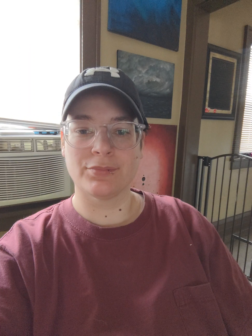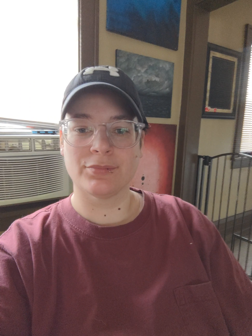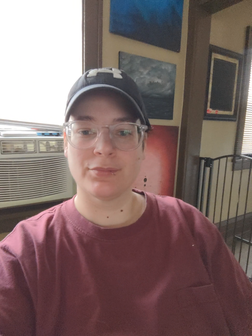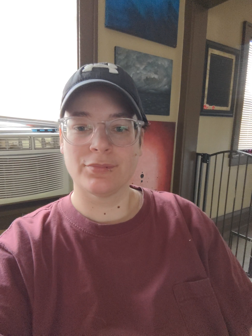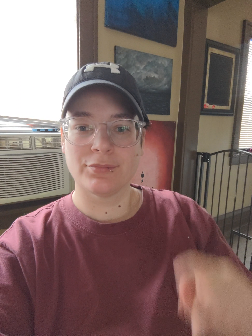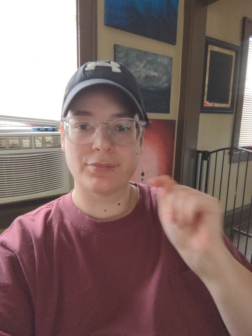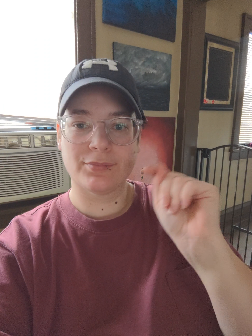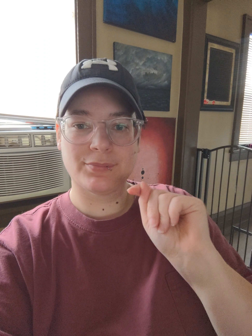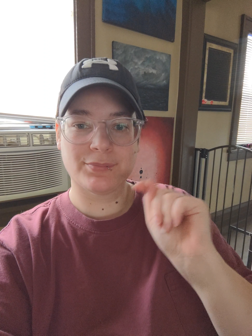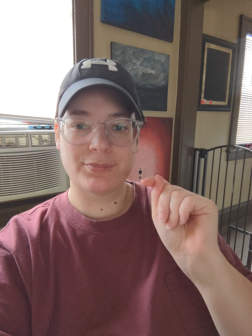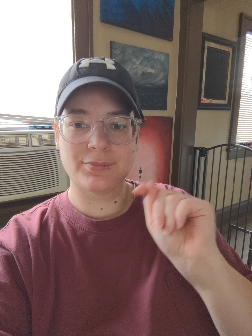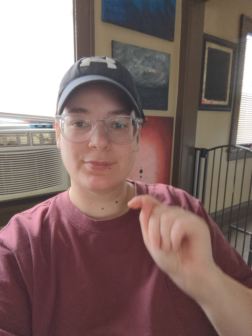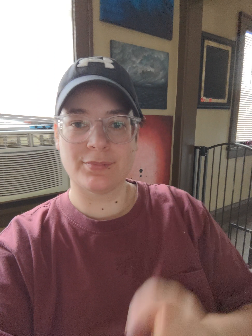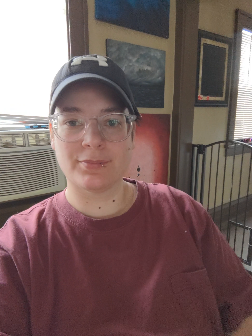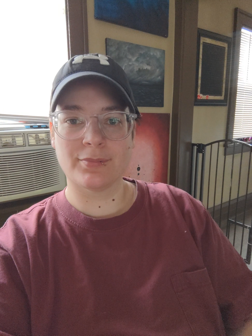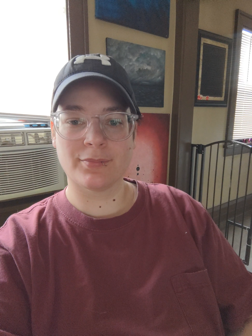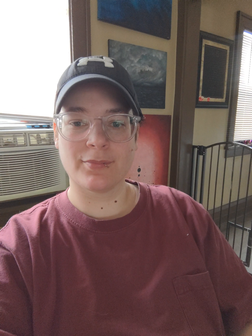potty